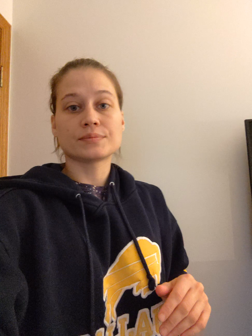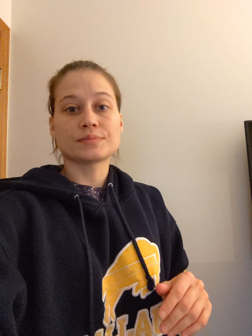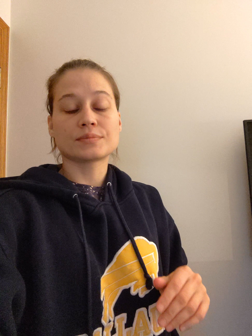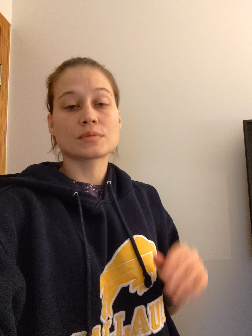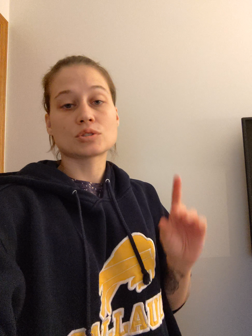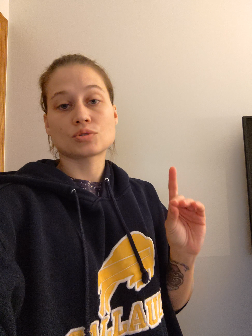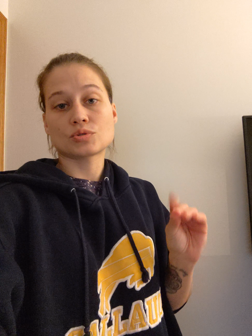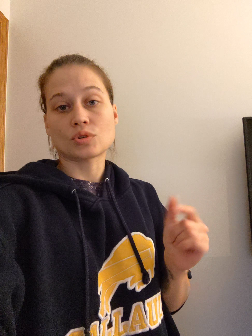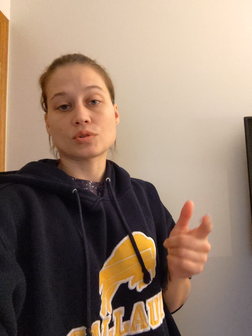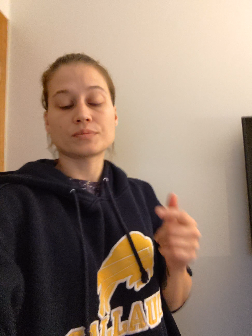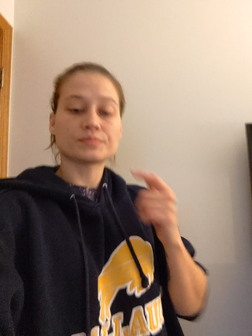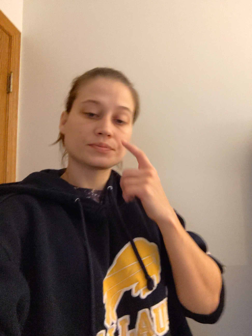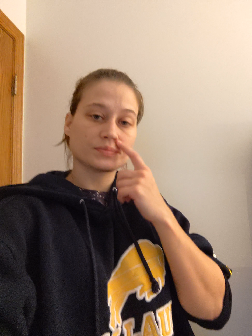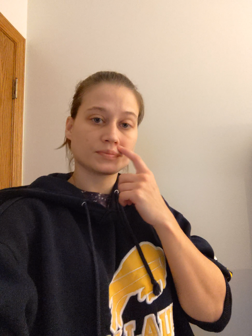dog